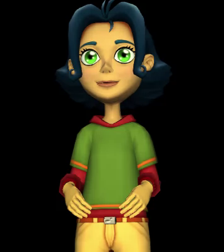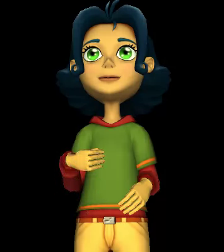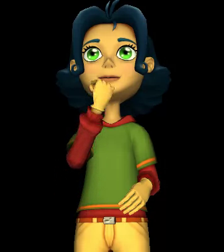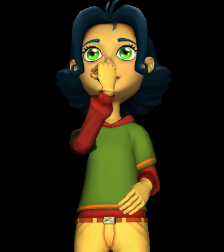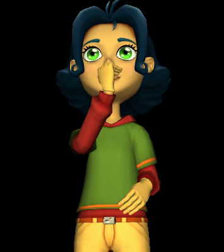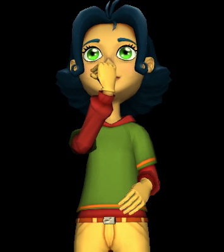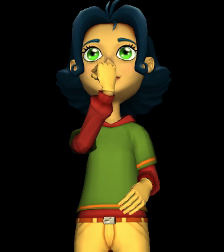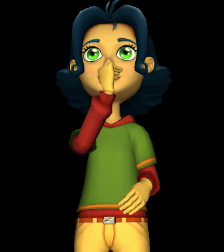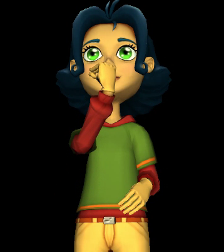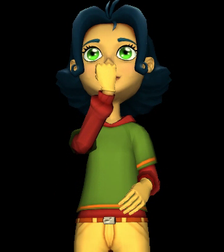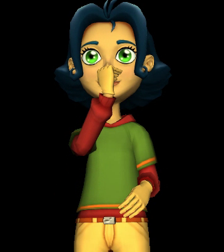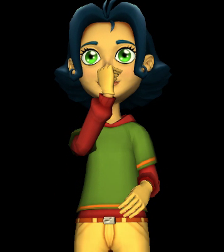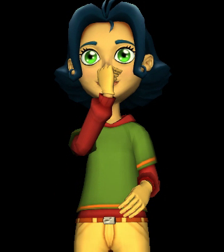يشعر بالبرد